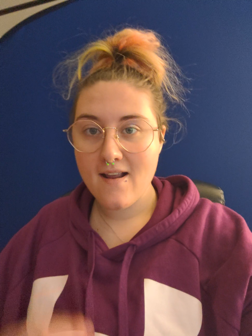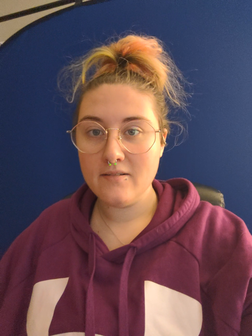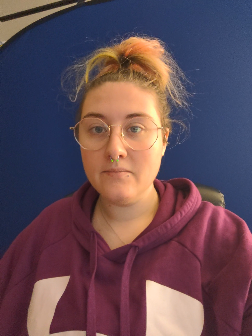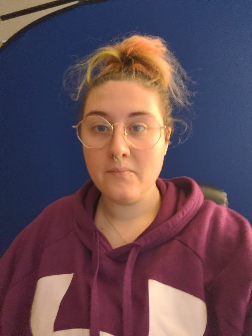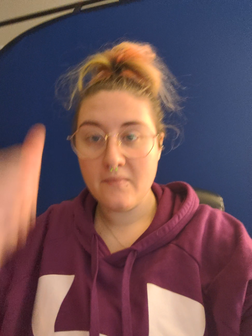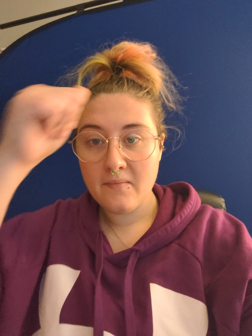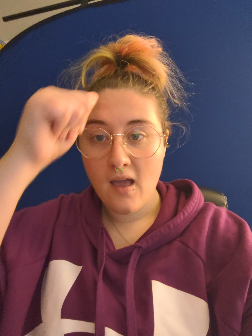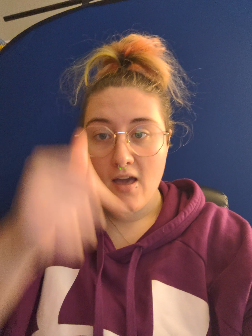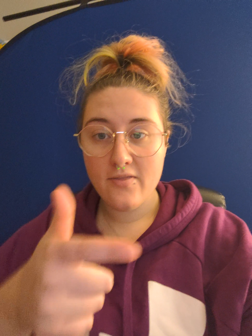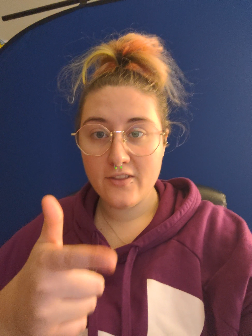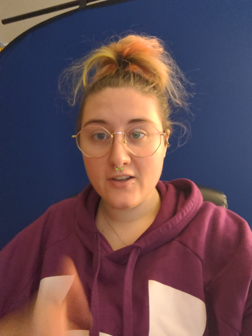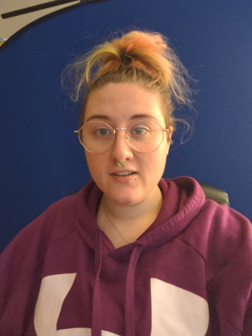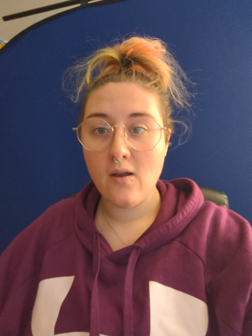brother